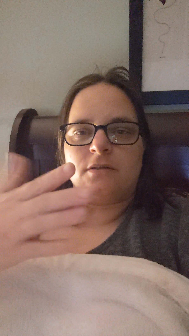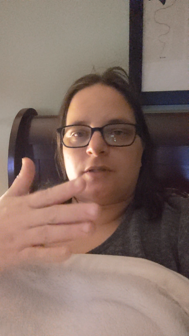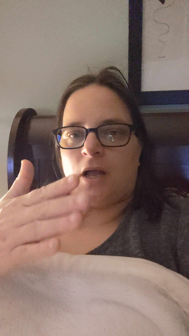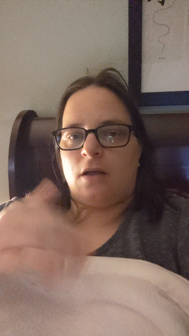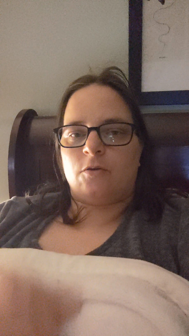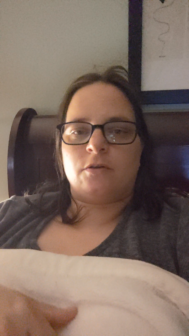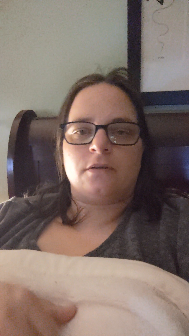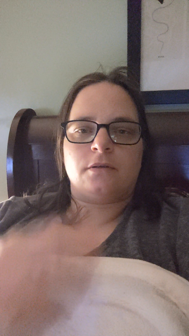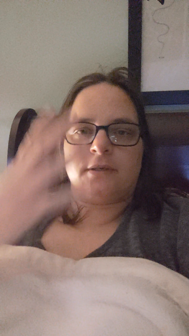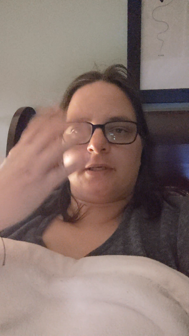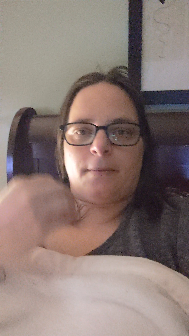asleep